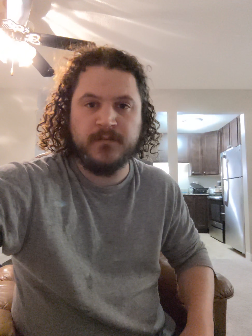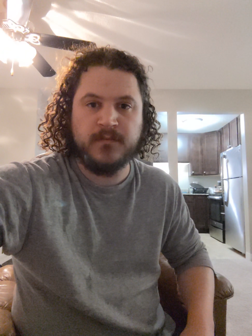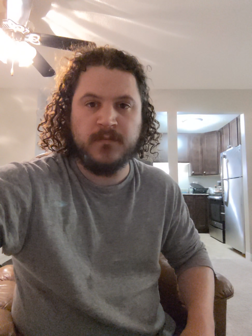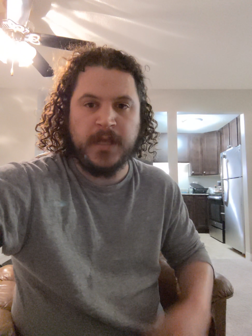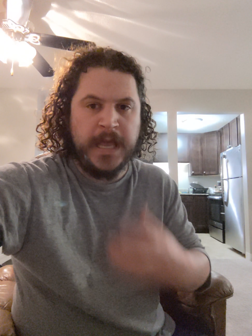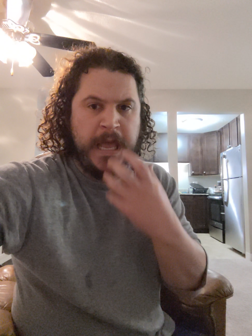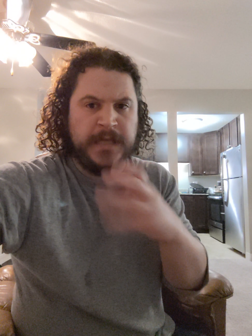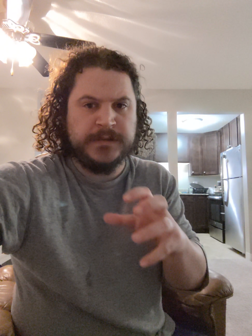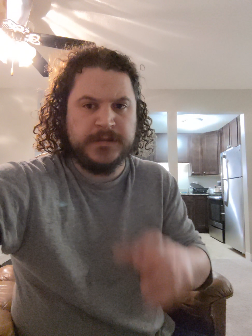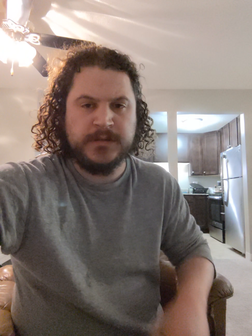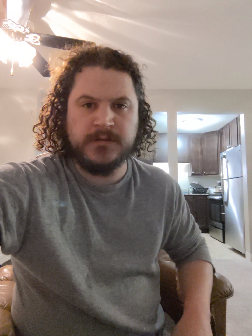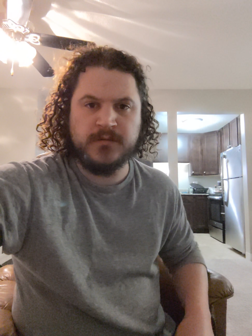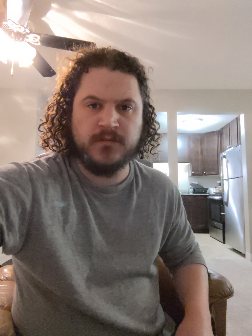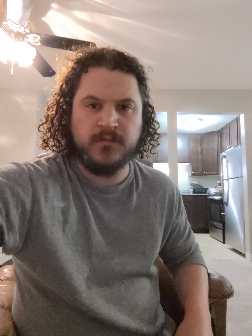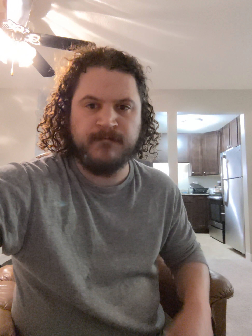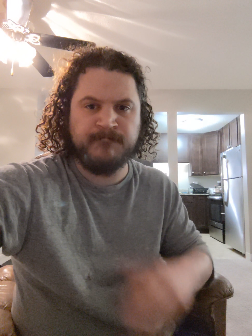hot